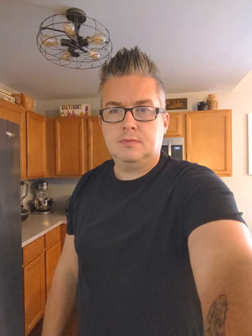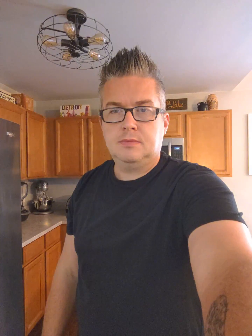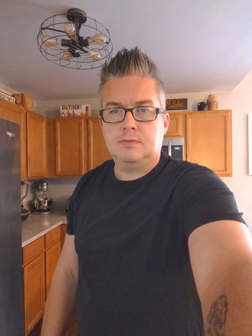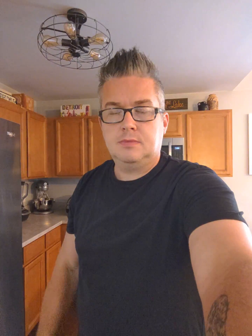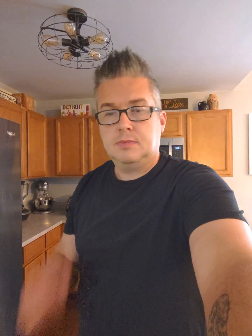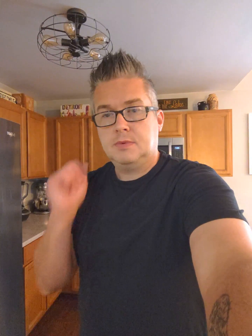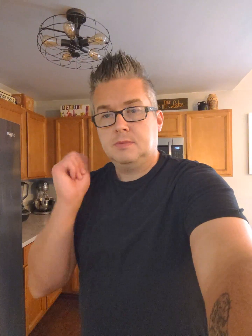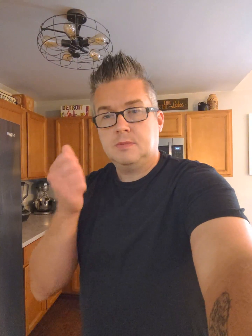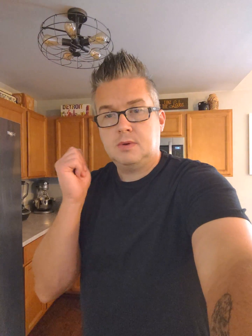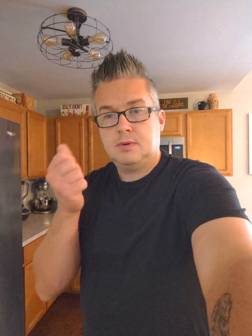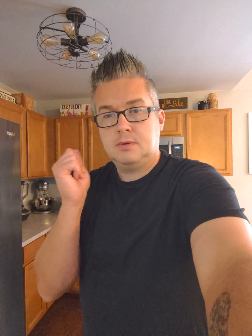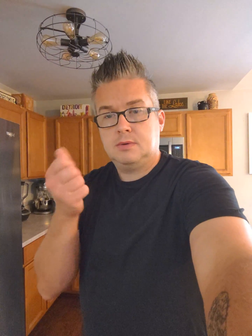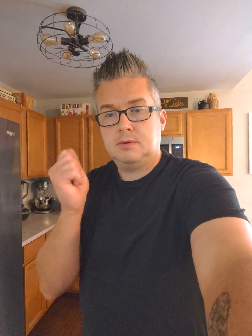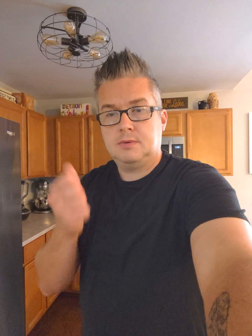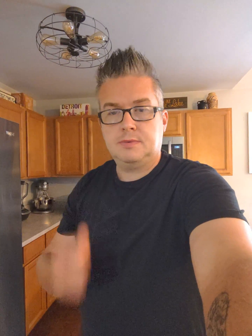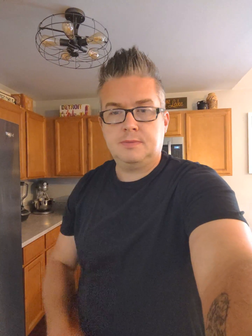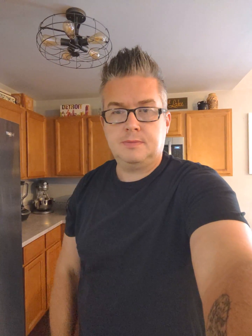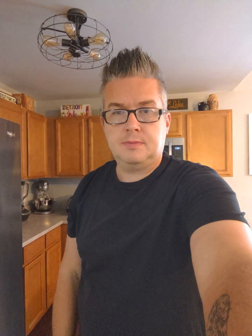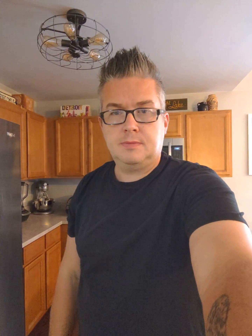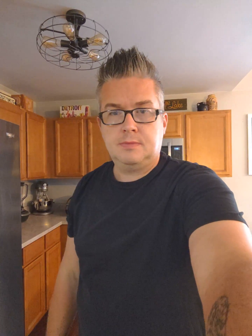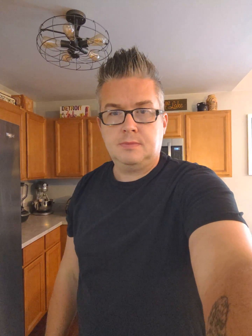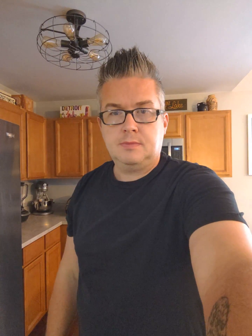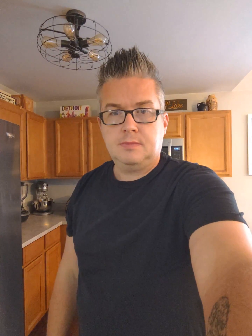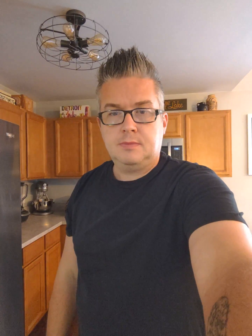bat